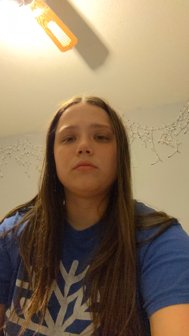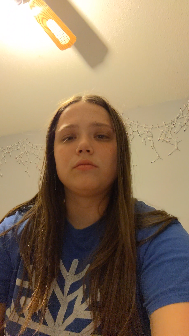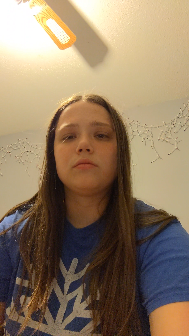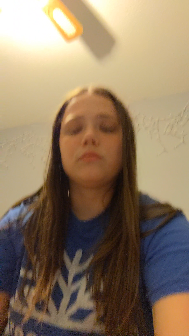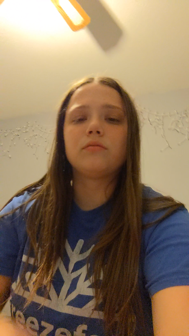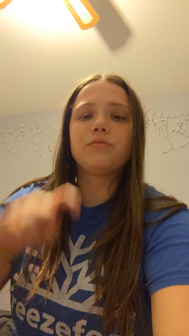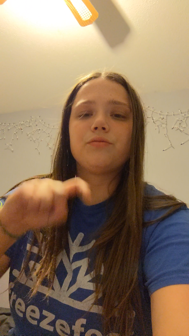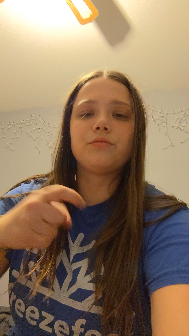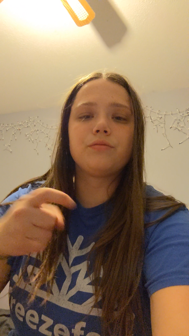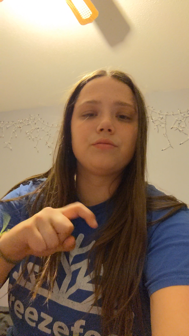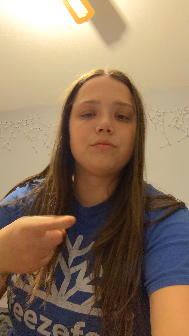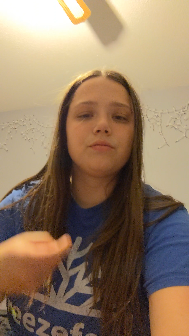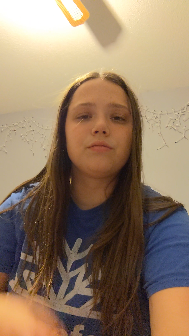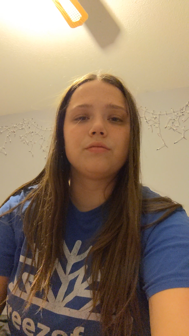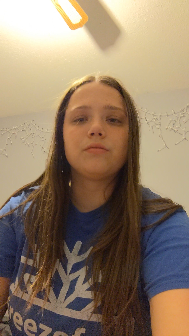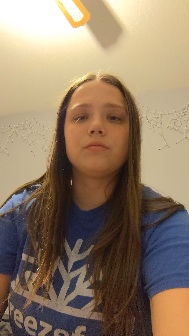friend